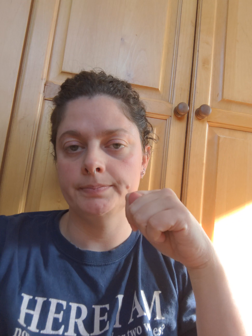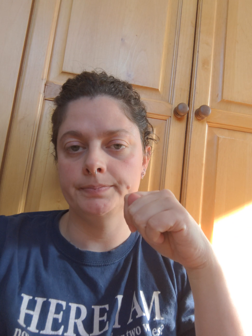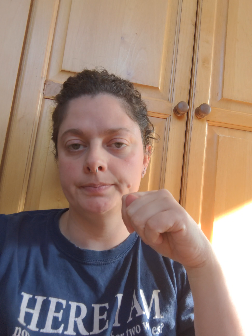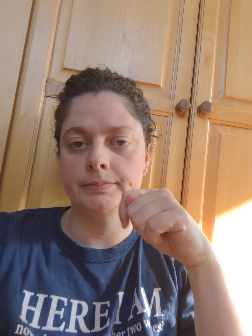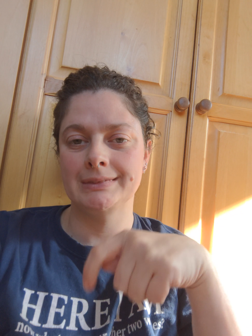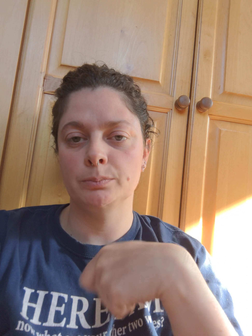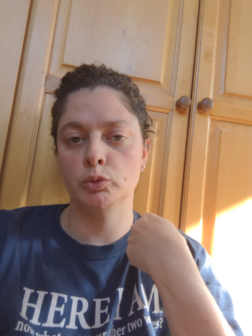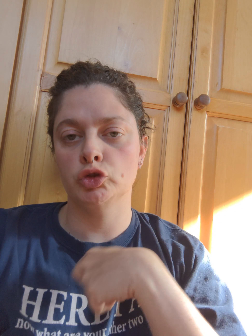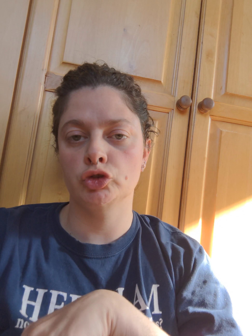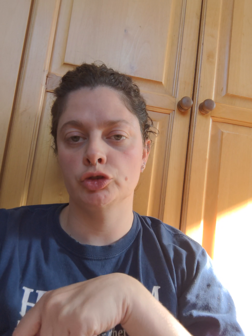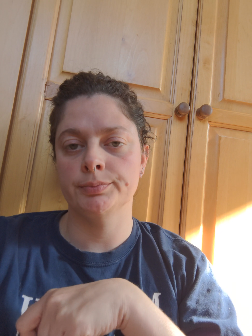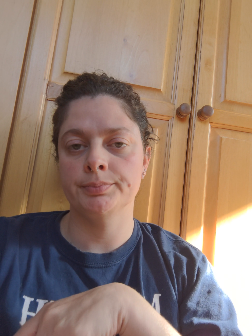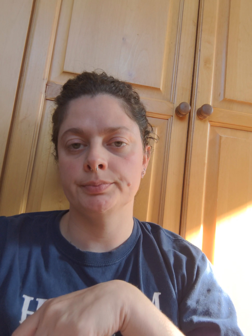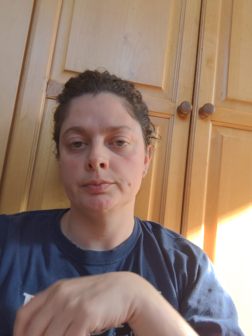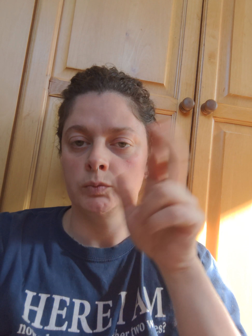zipper